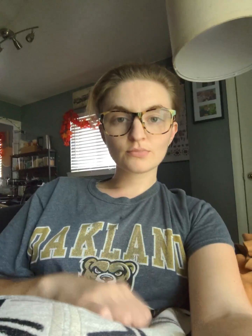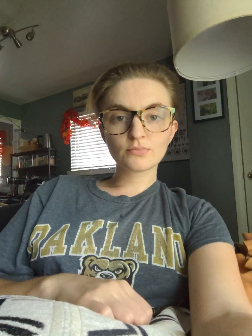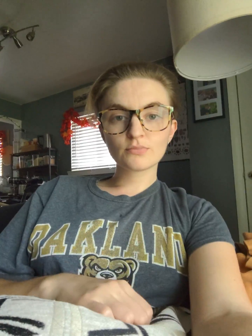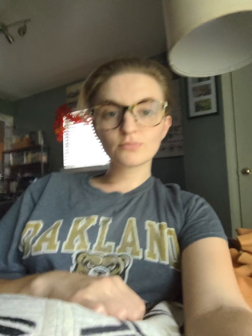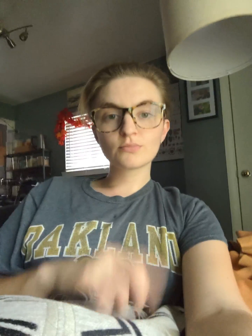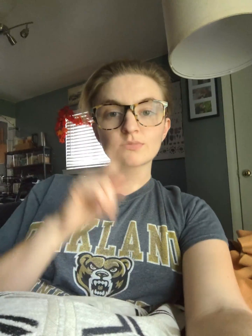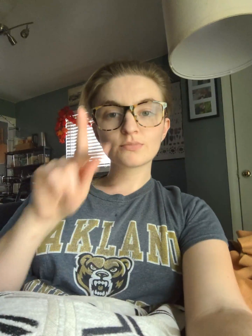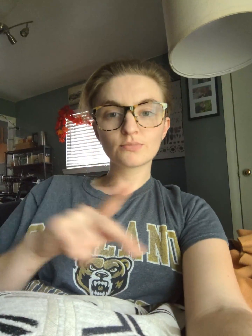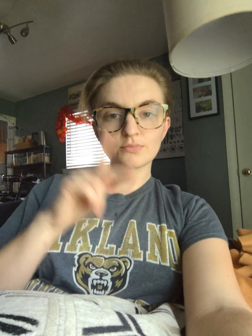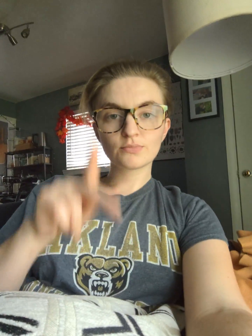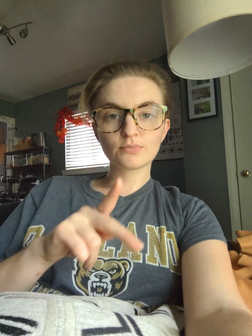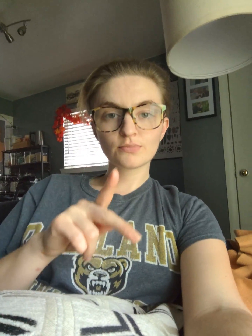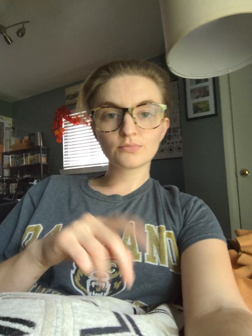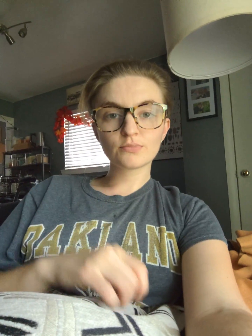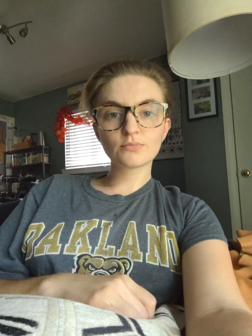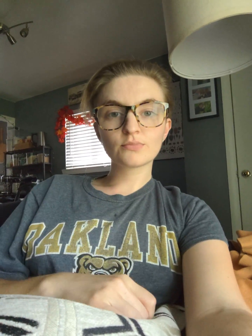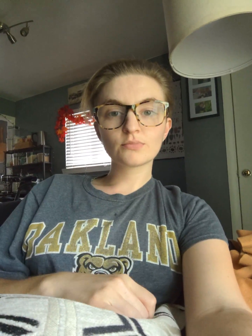people